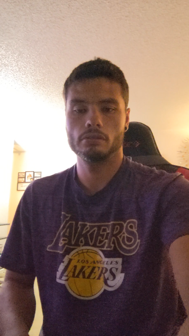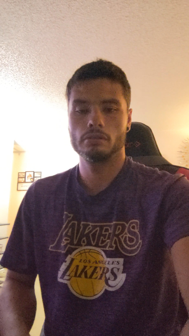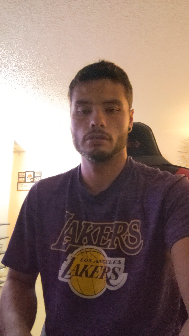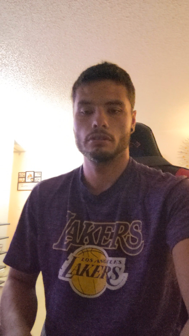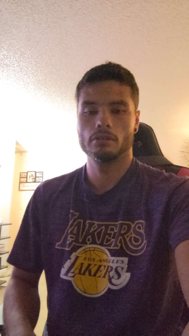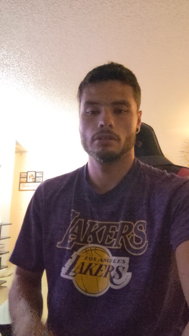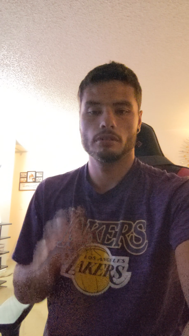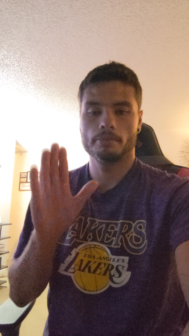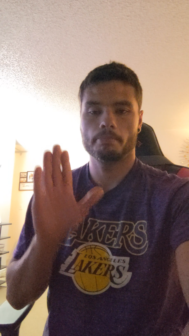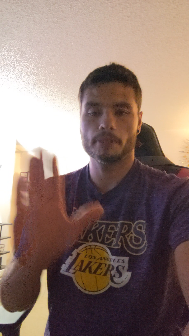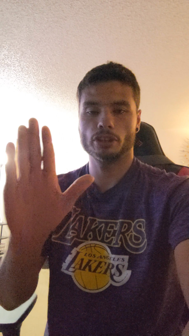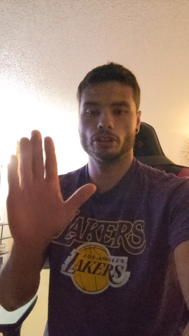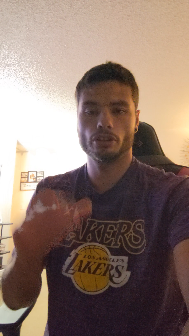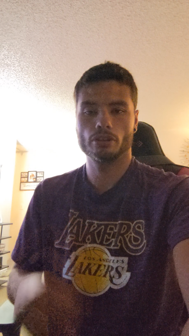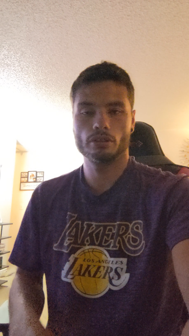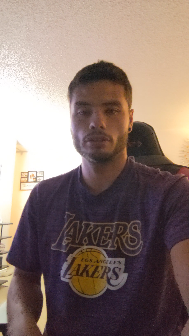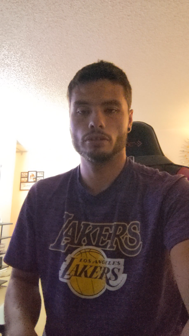push